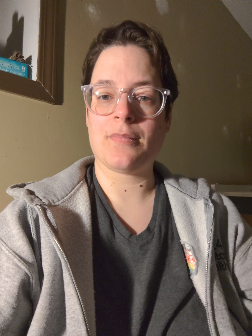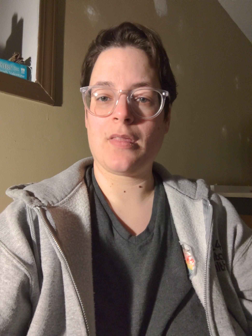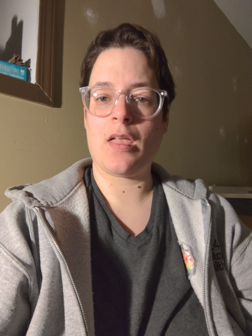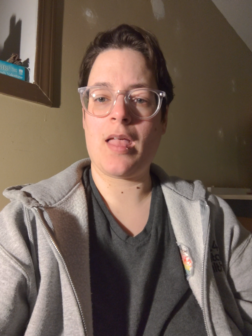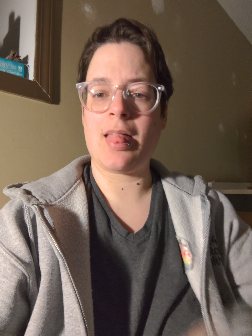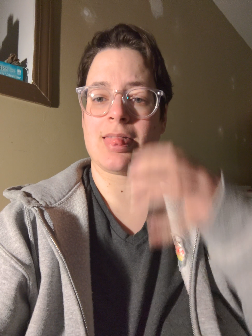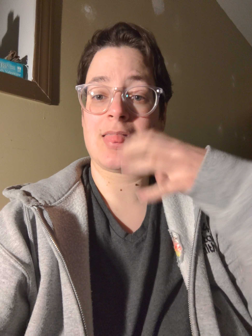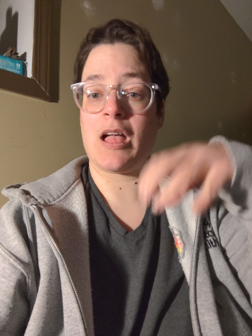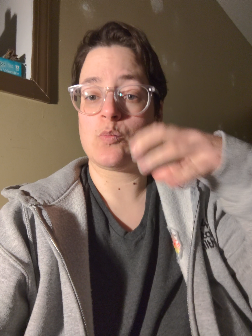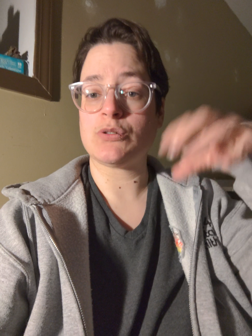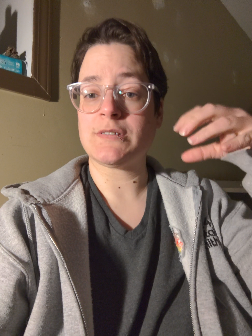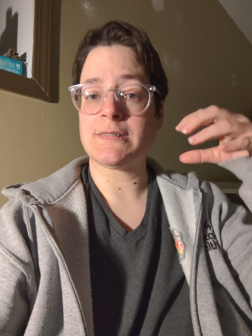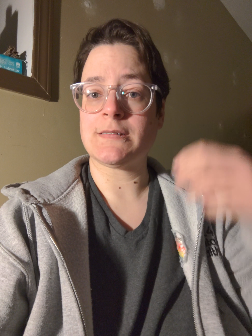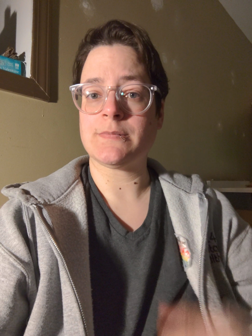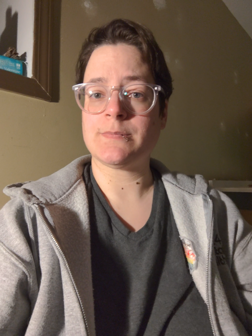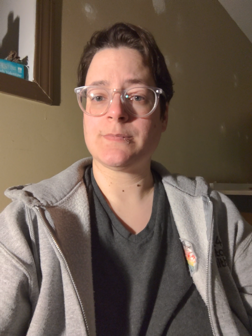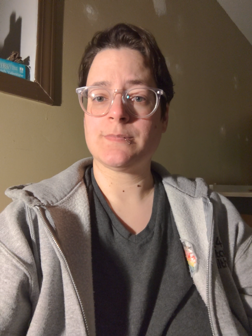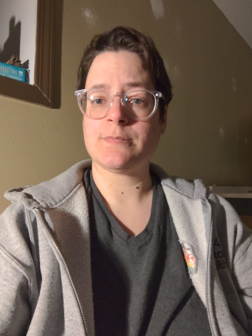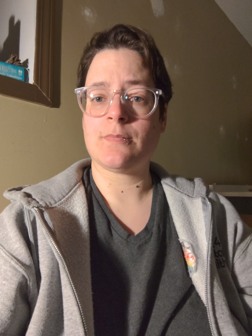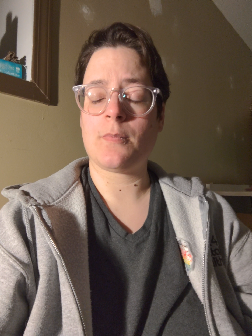cloud